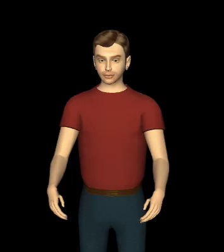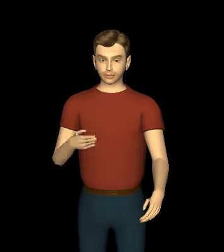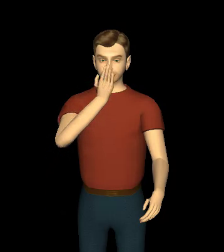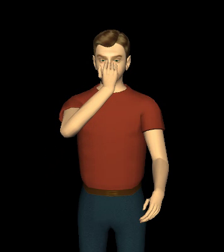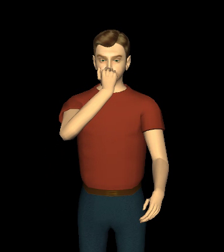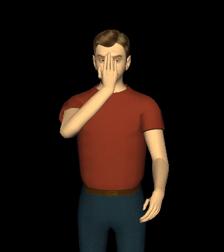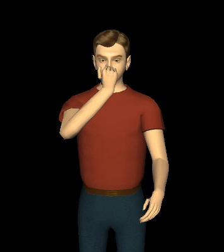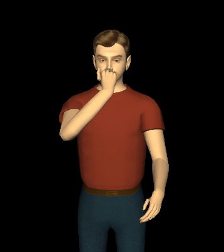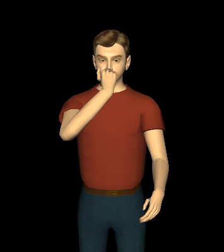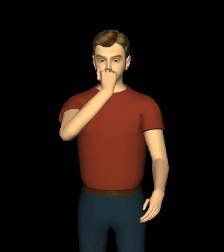فبراير